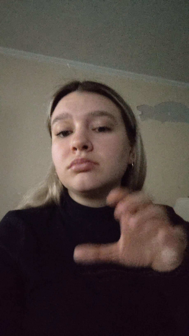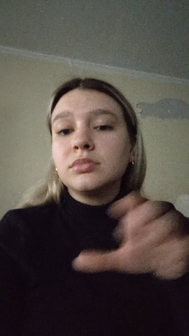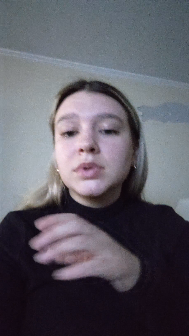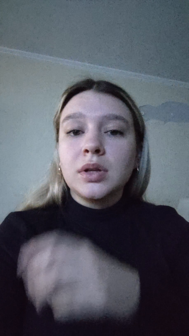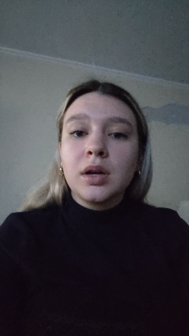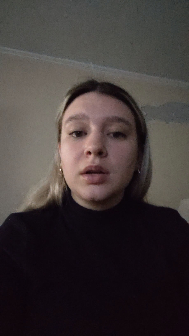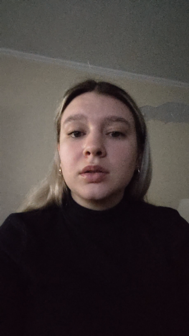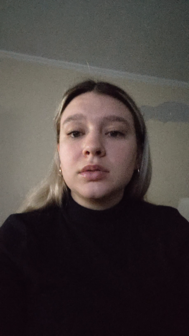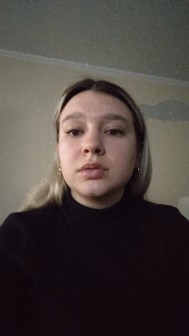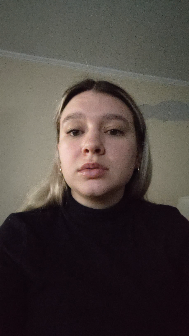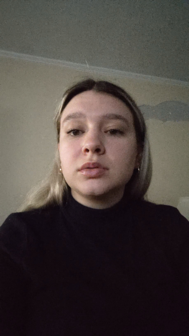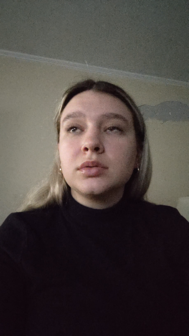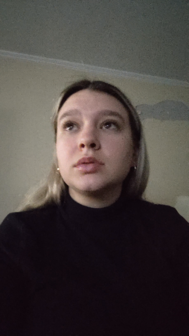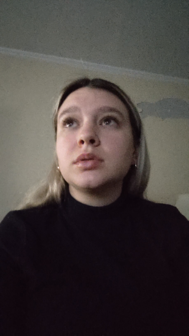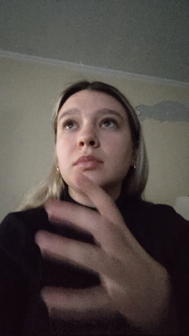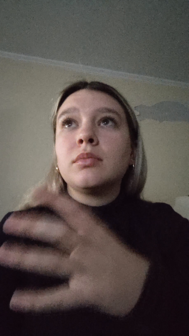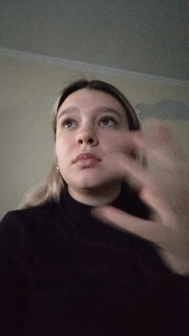much